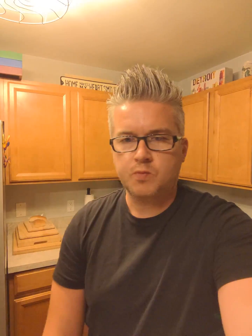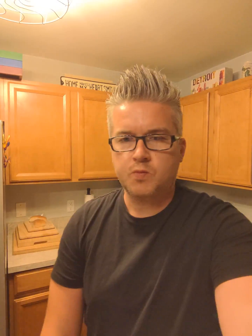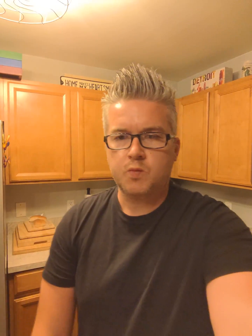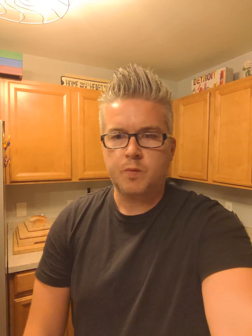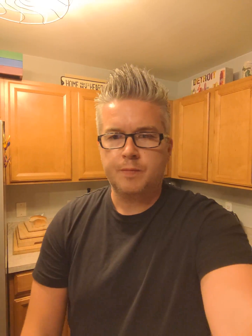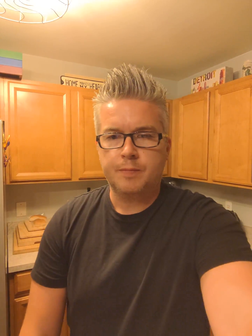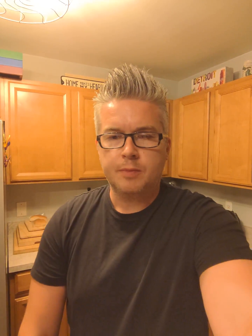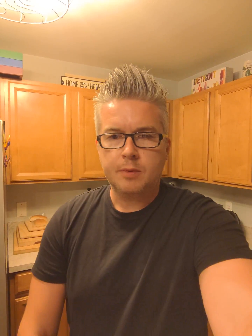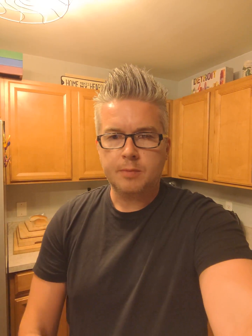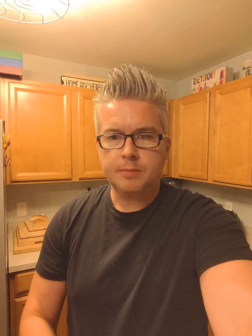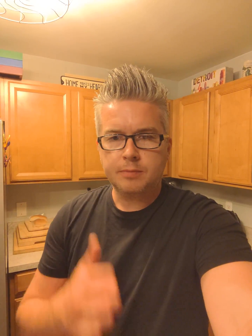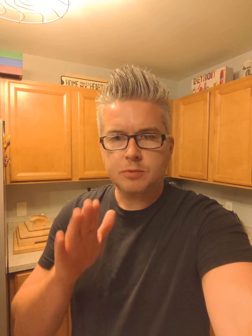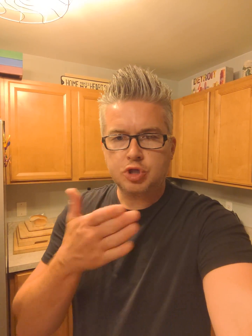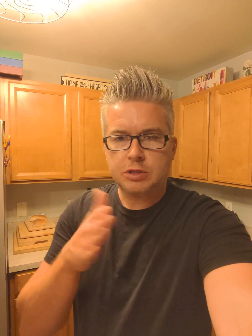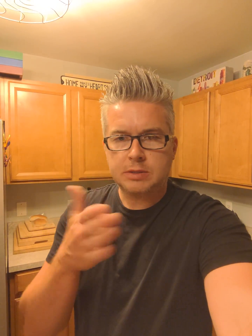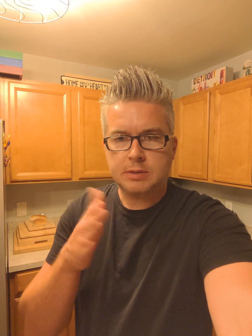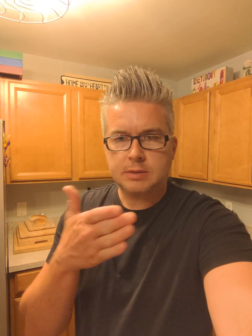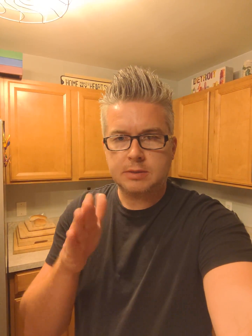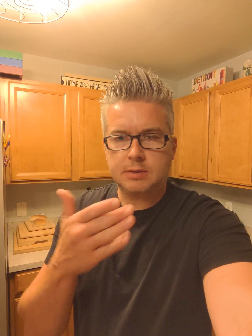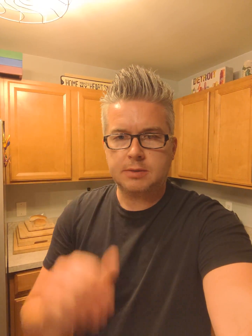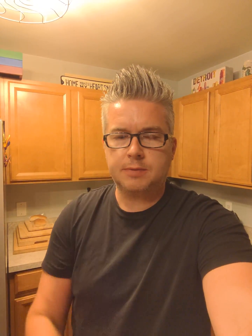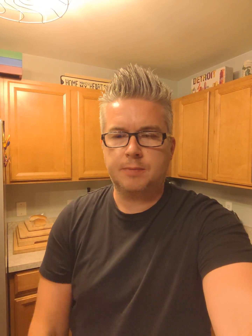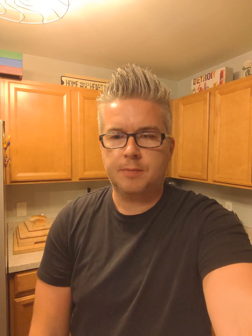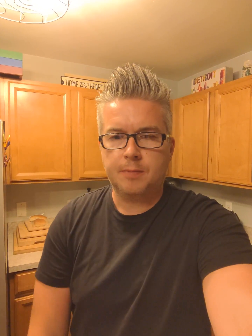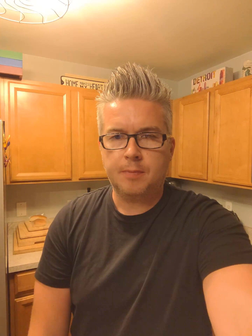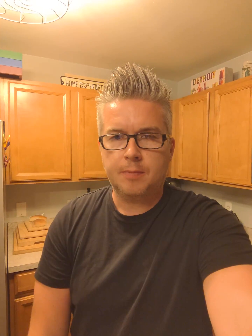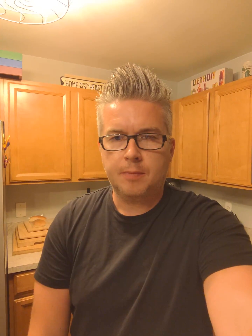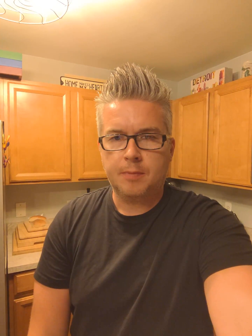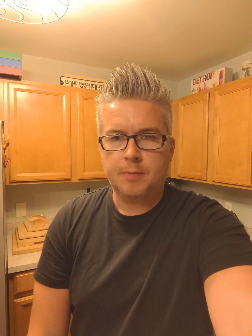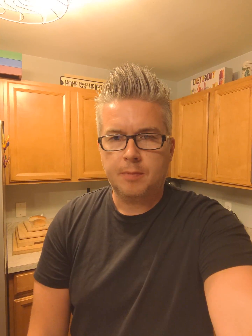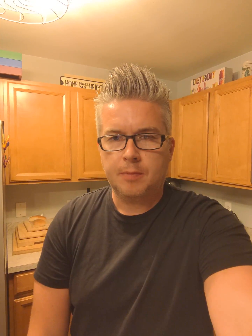share